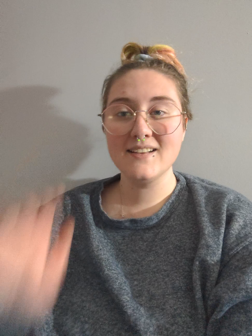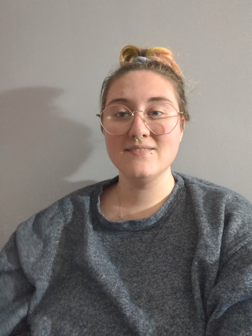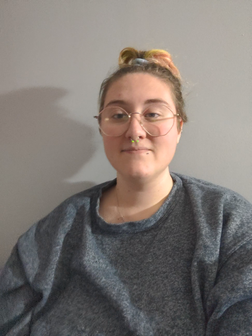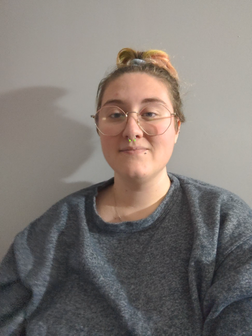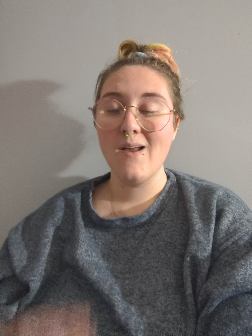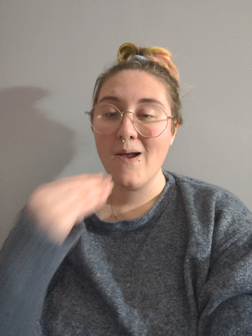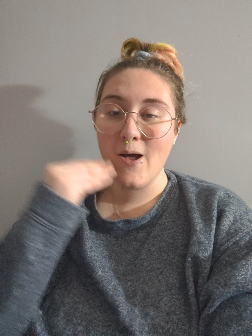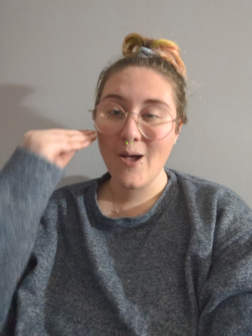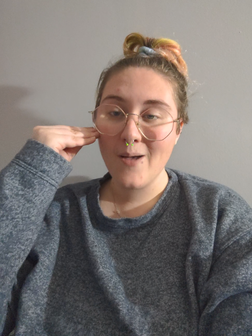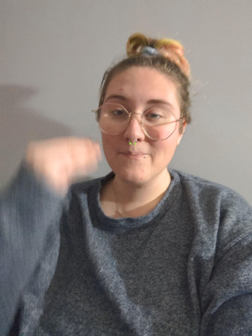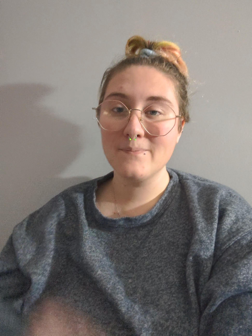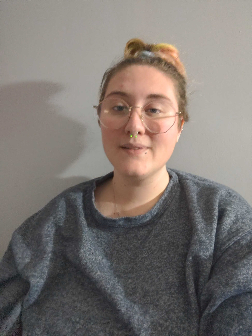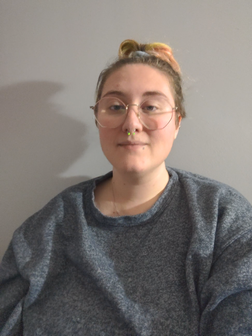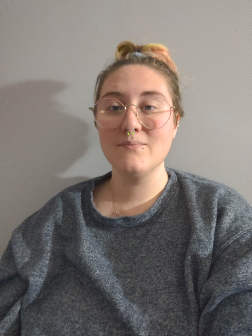home